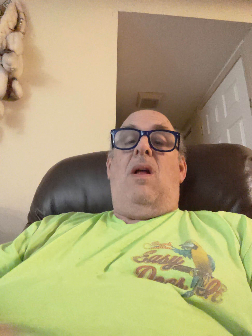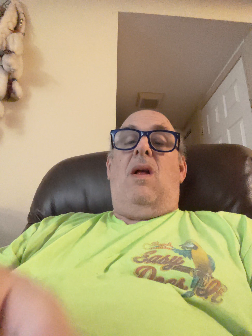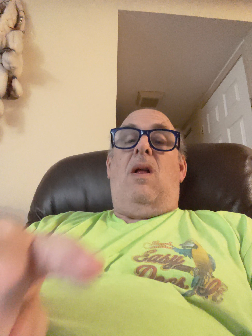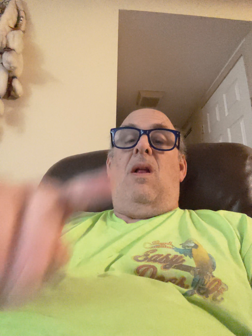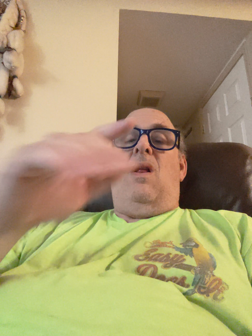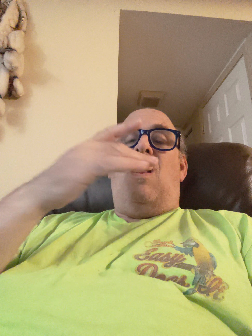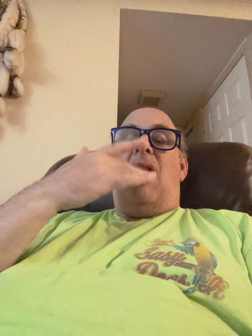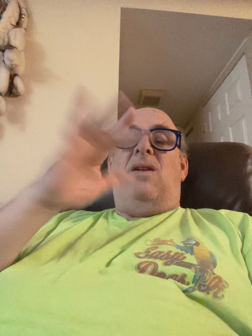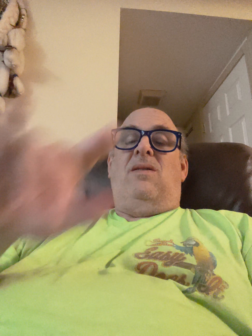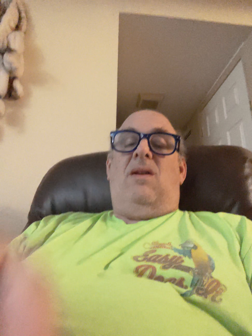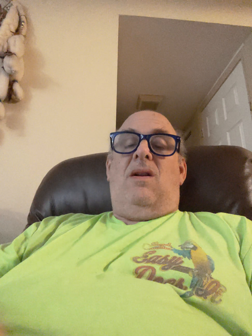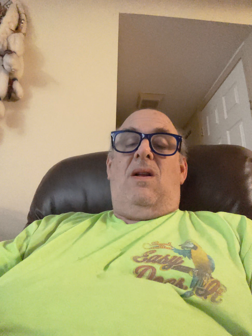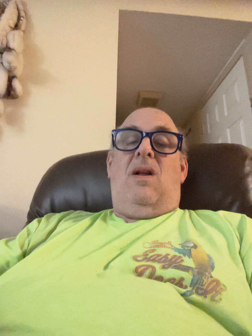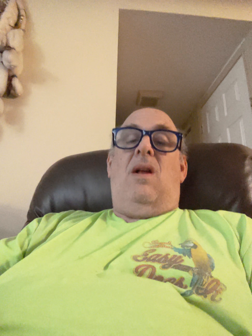hot